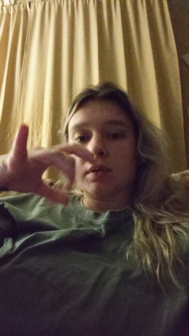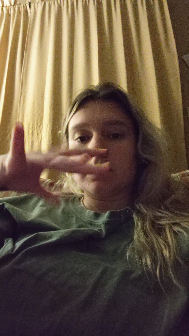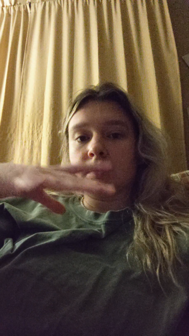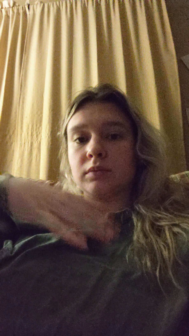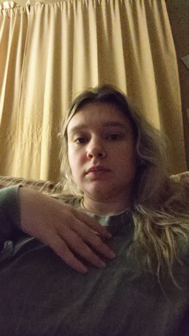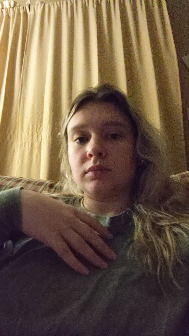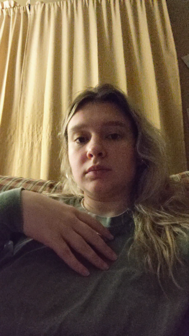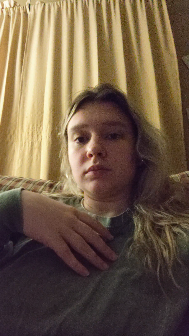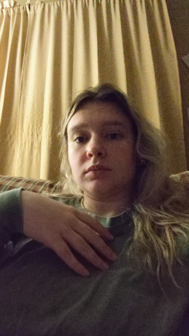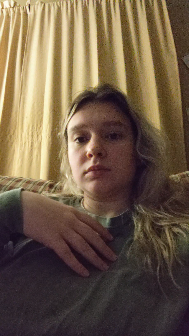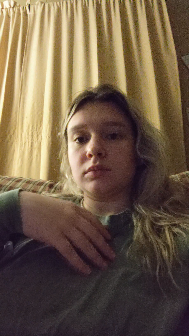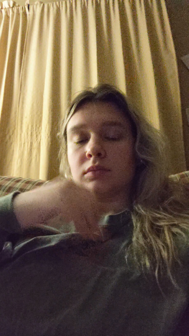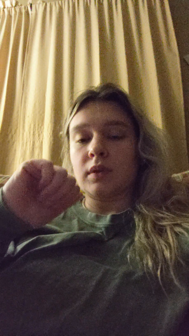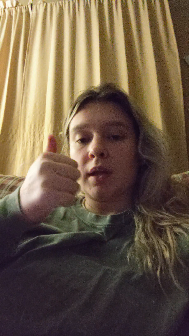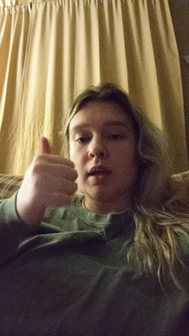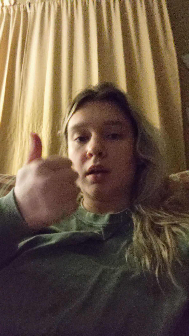how